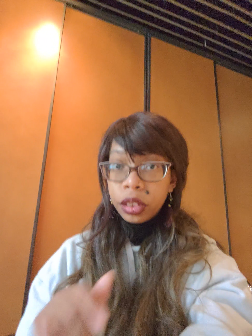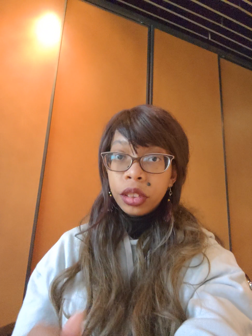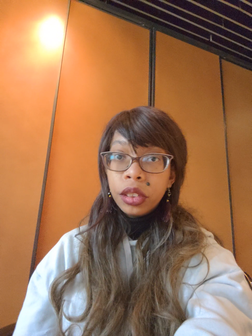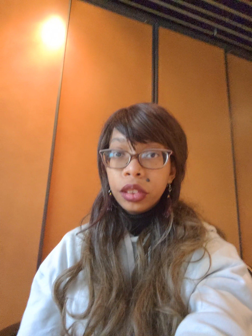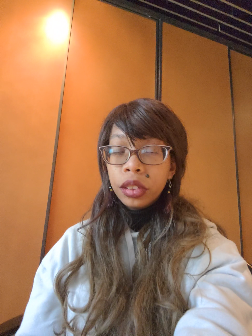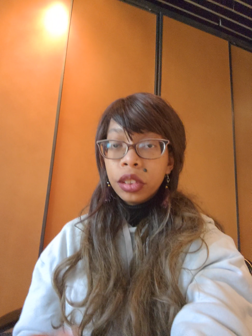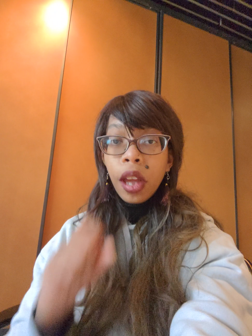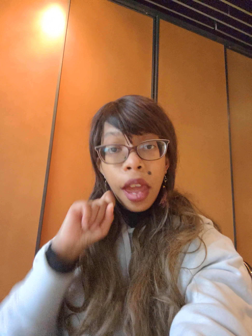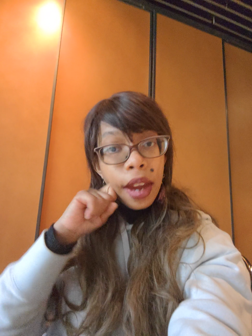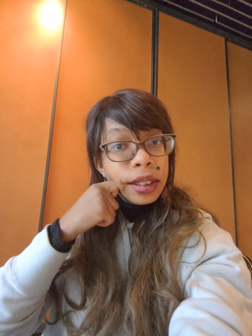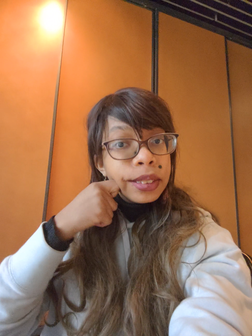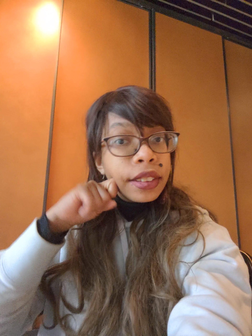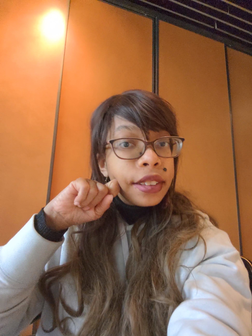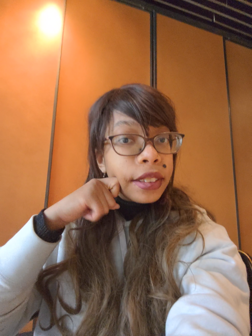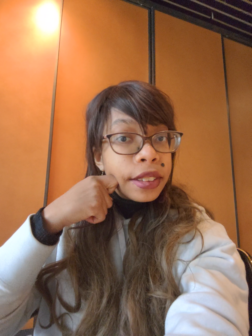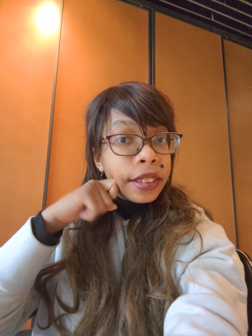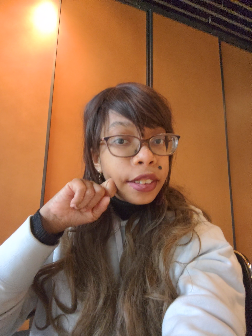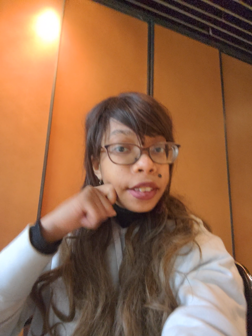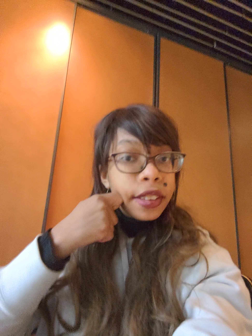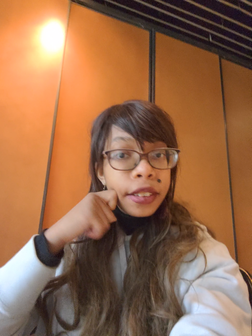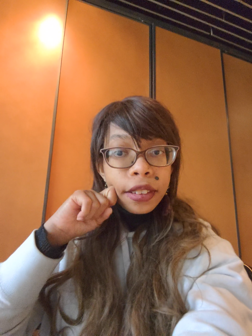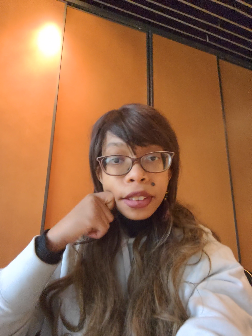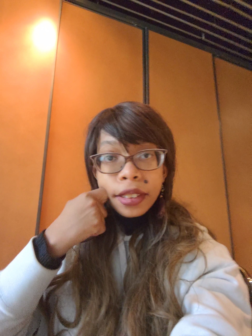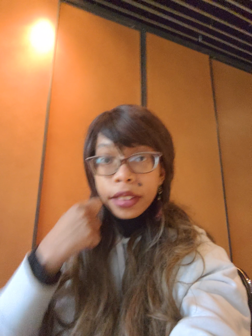apple